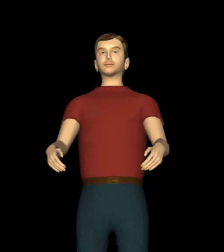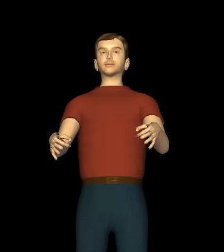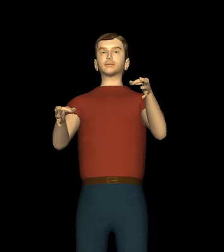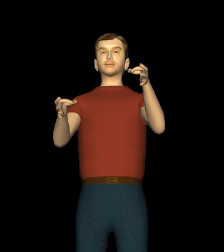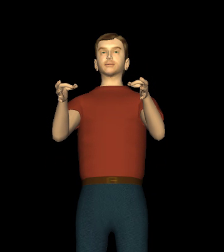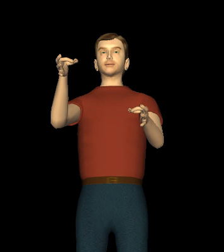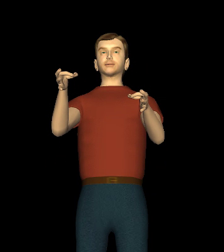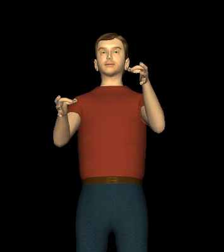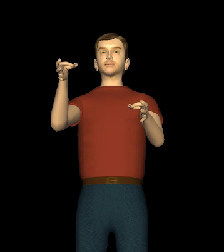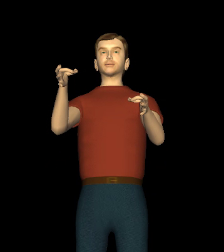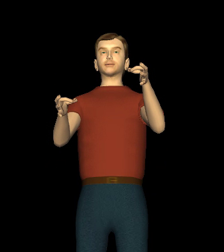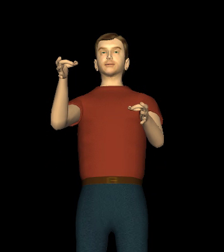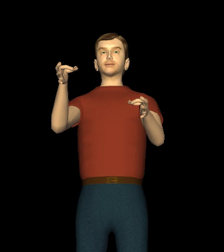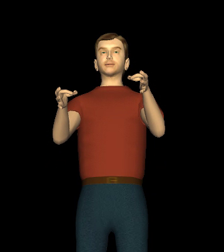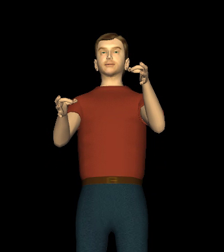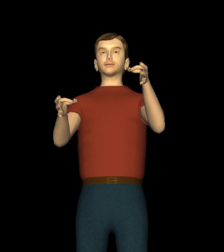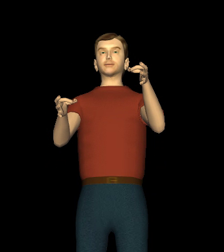محكمة